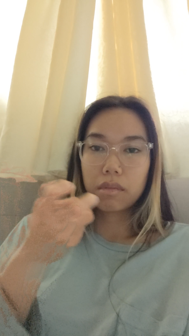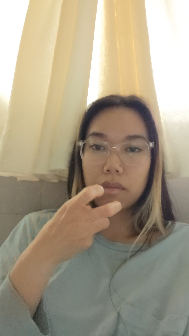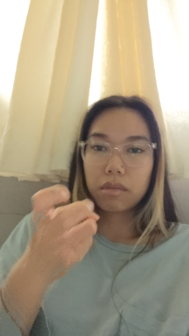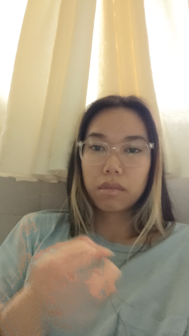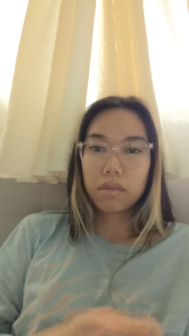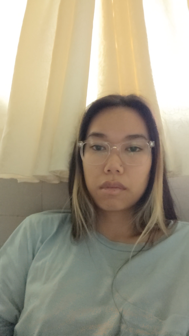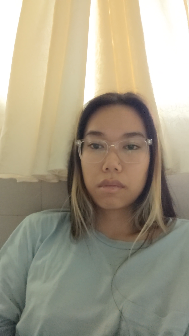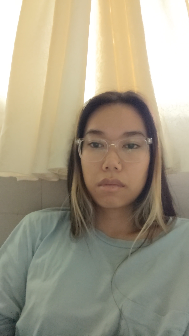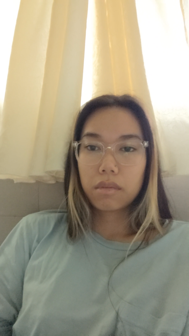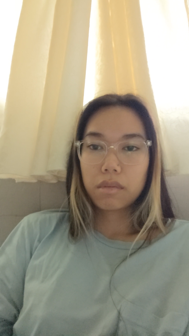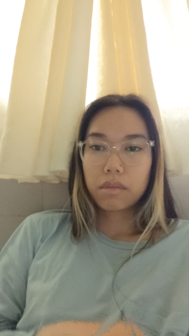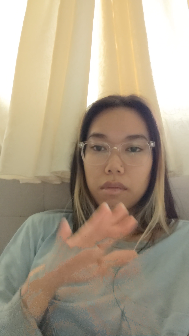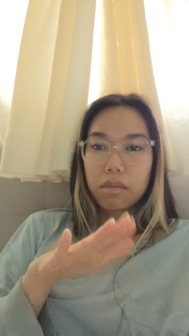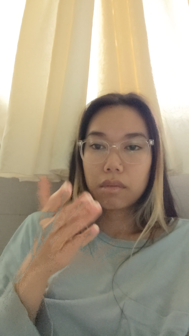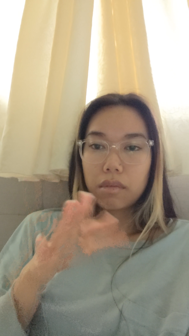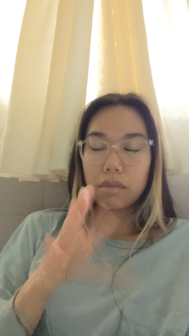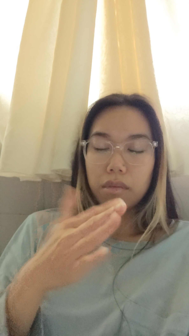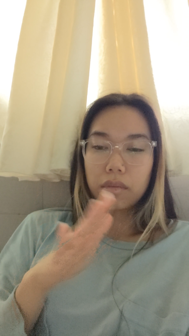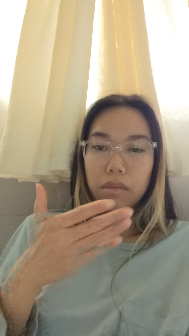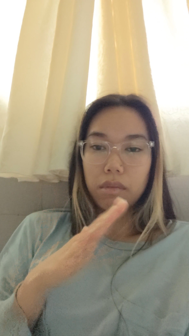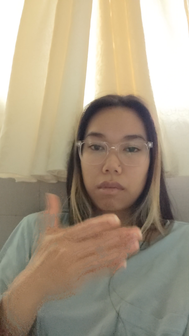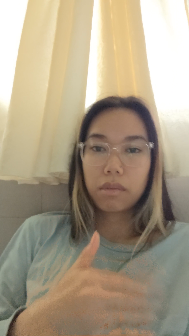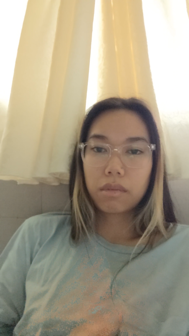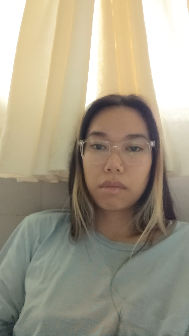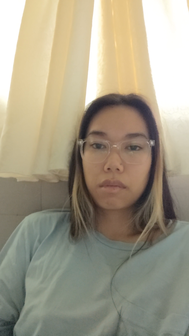cook